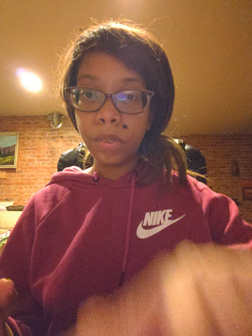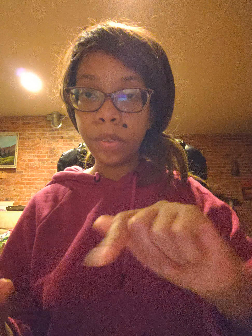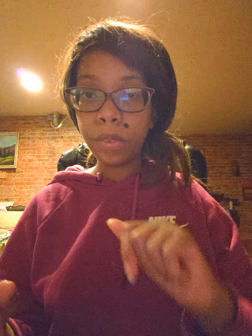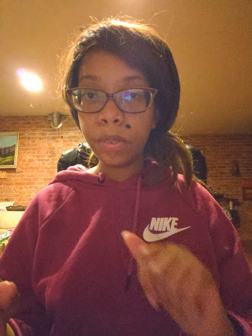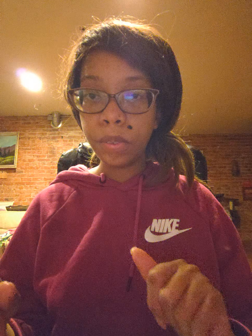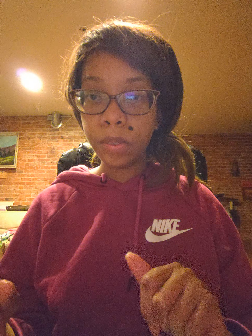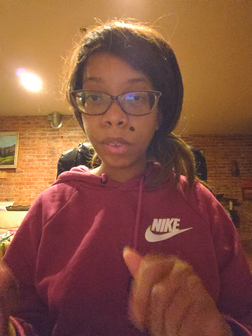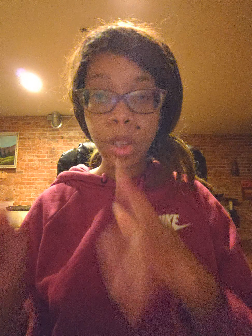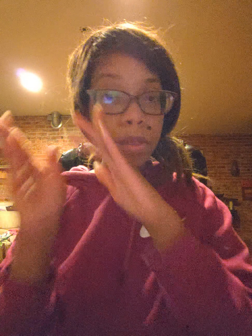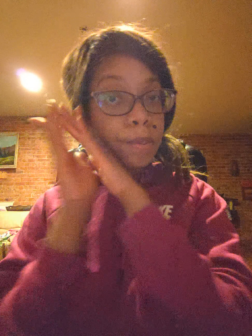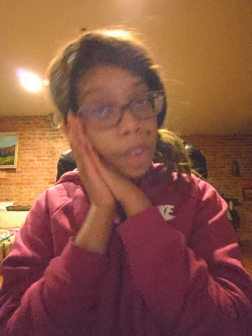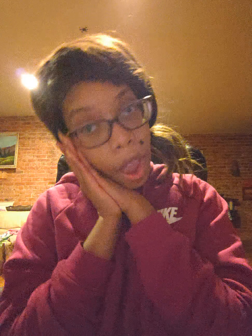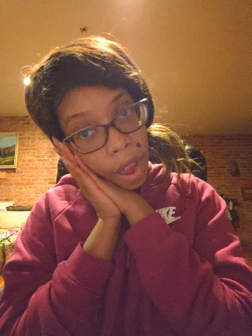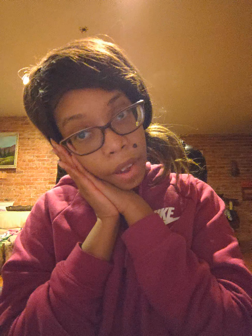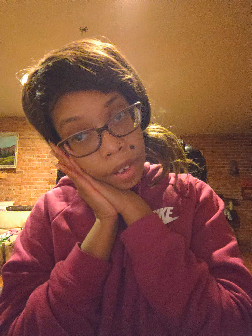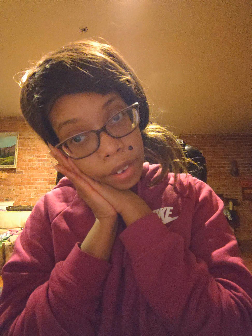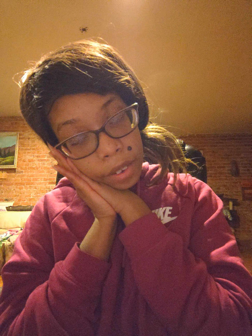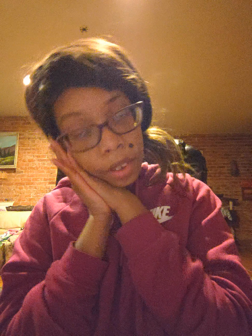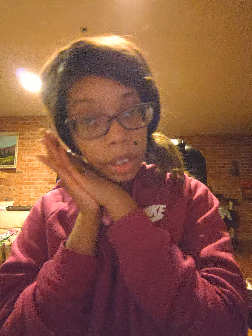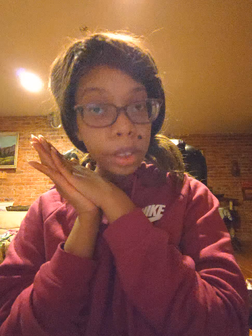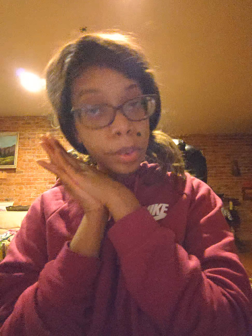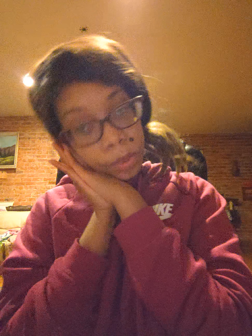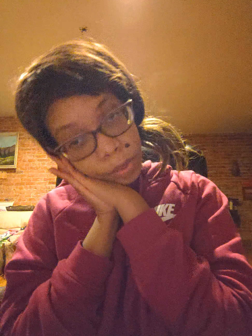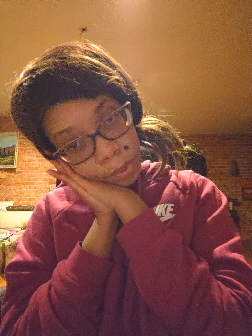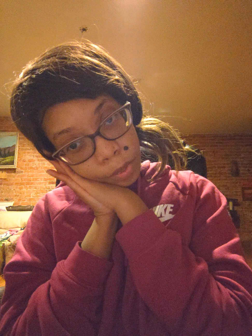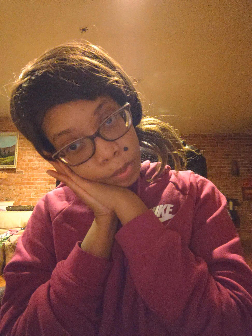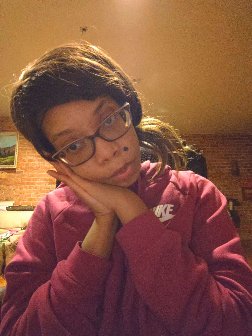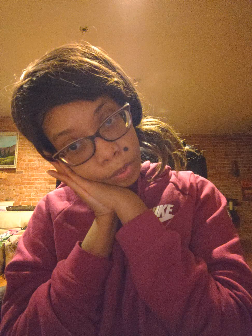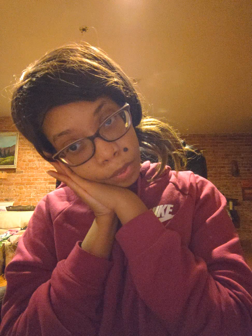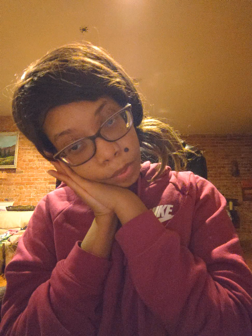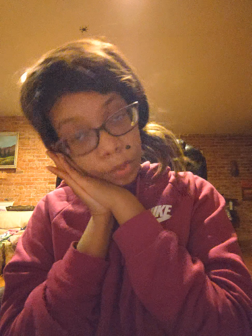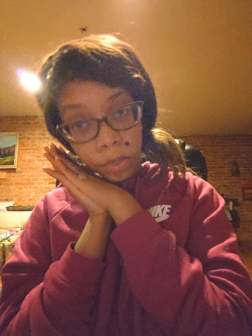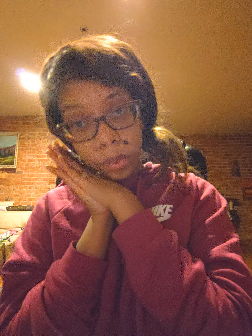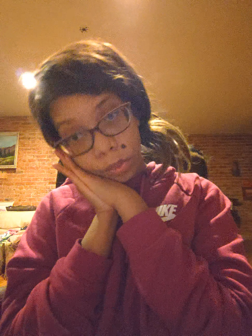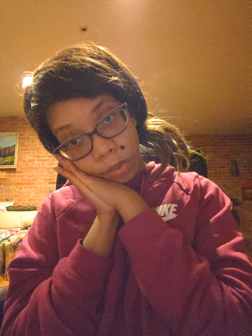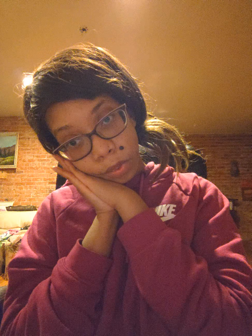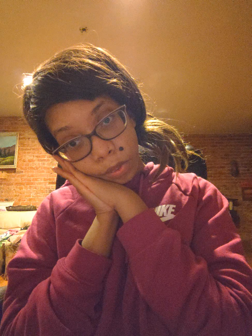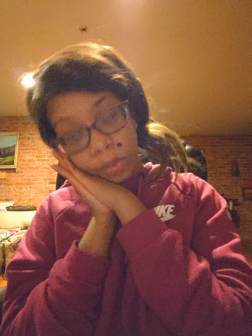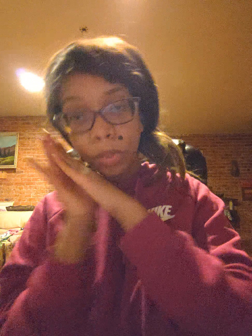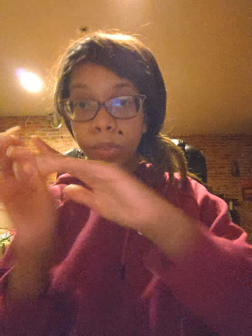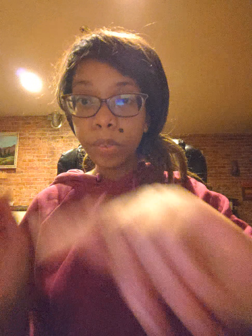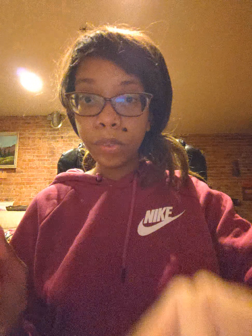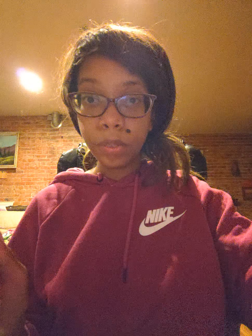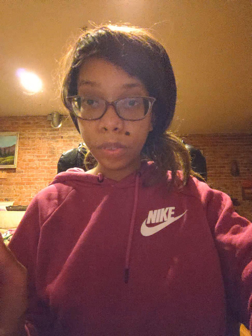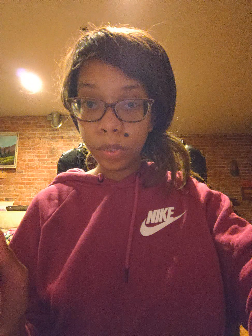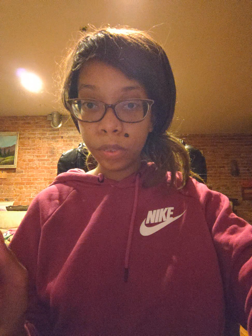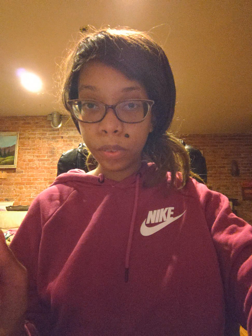bed